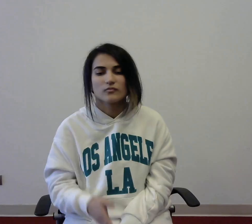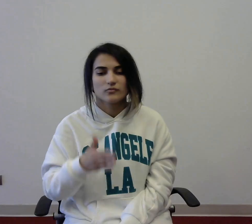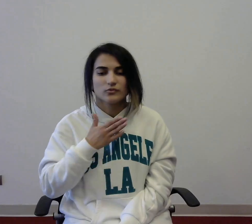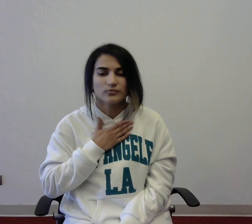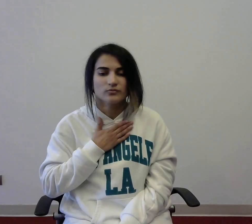mən